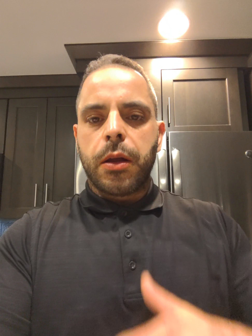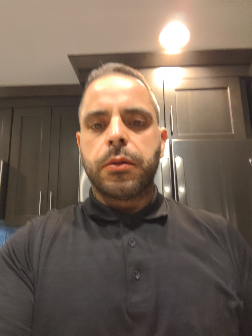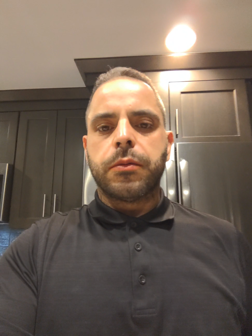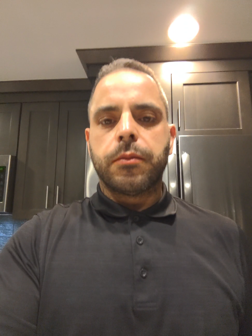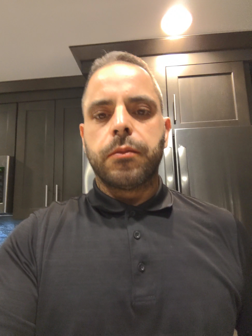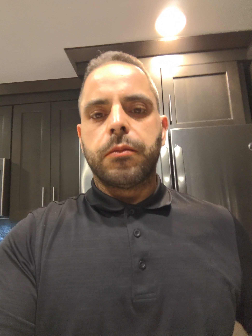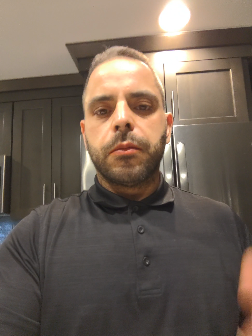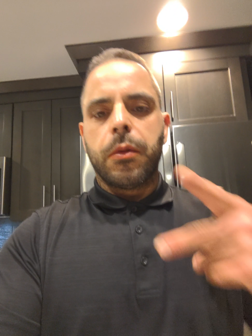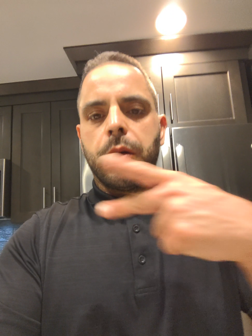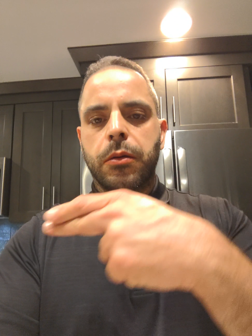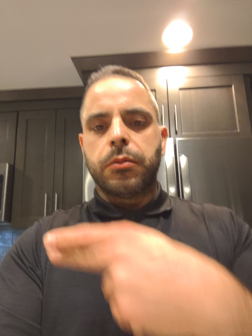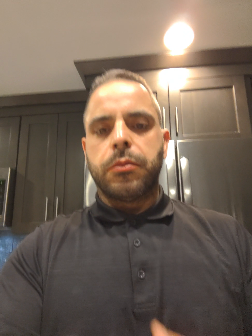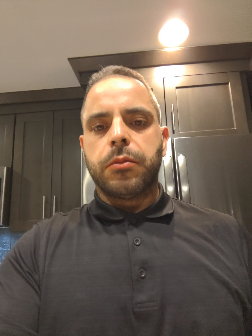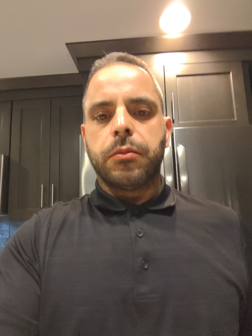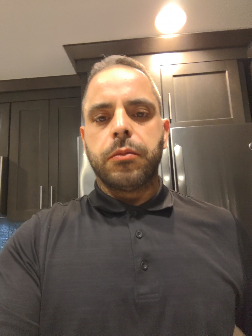cut